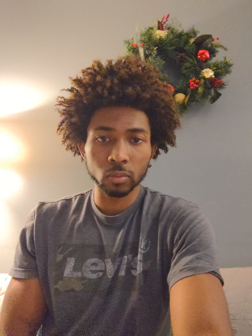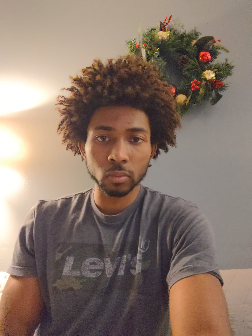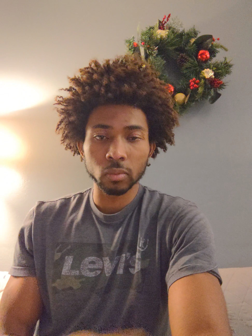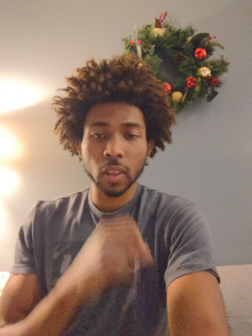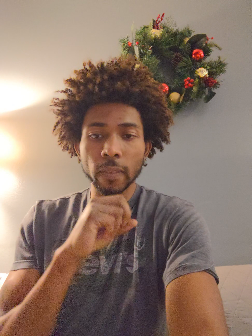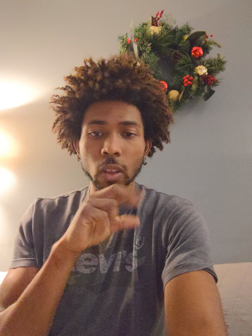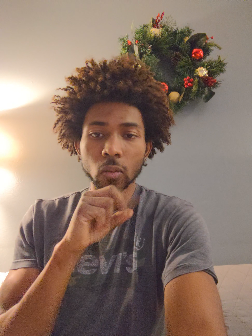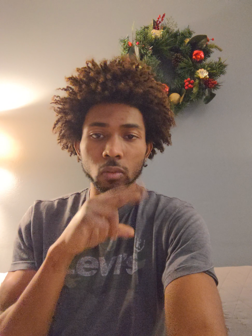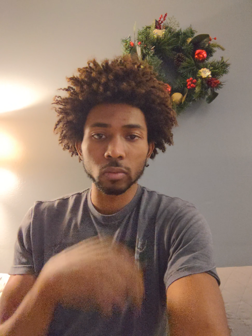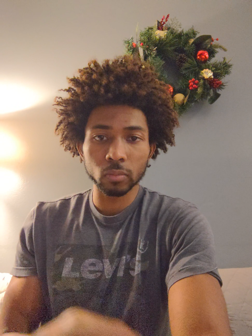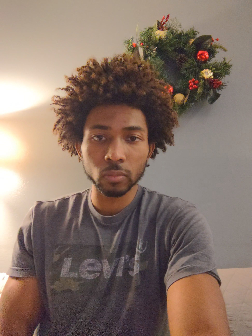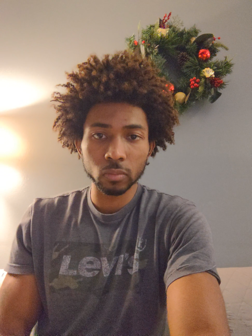frog